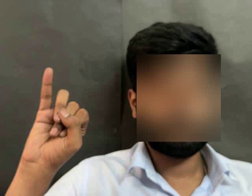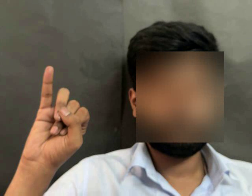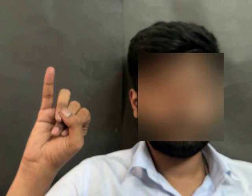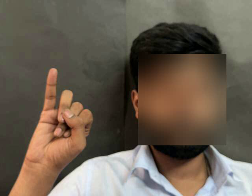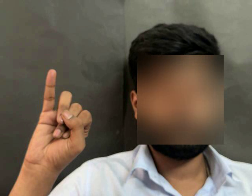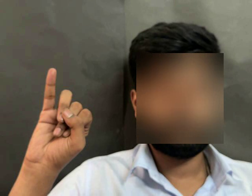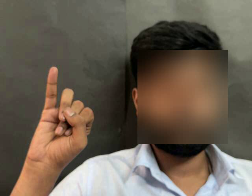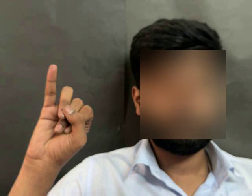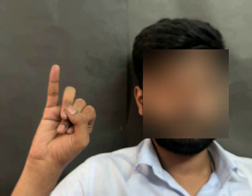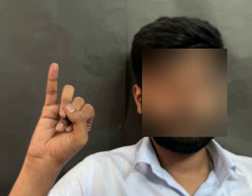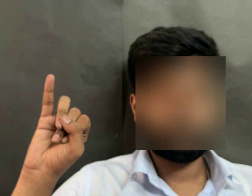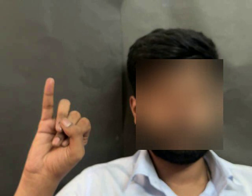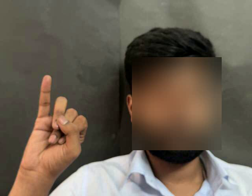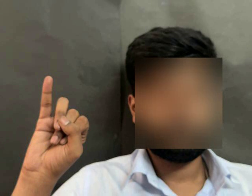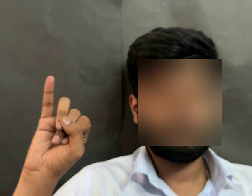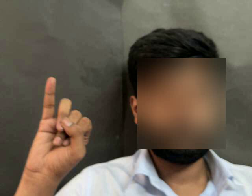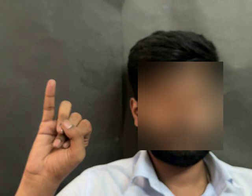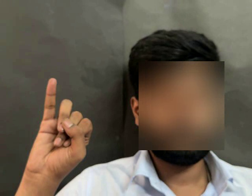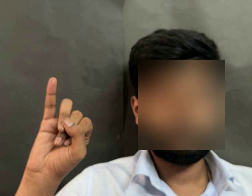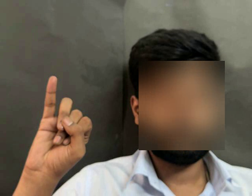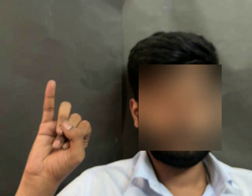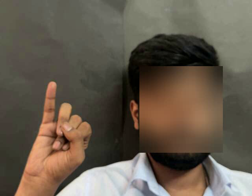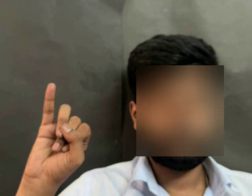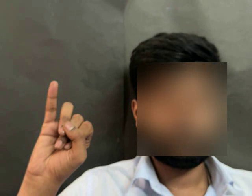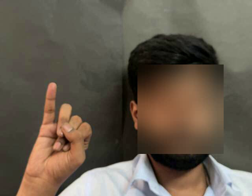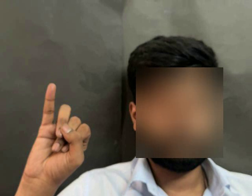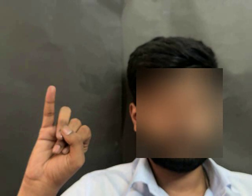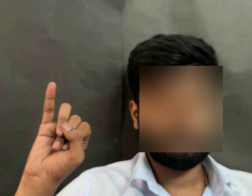I